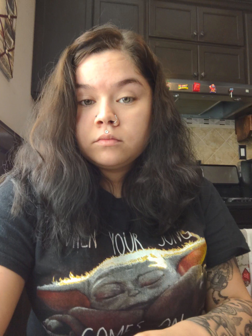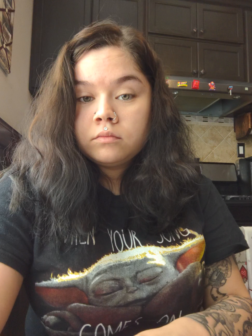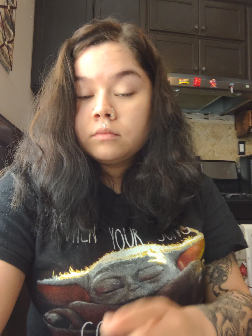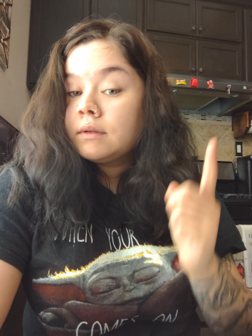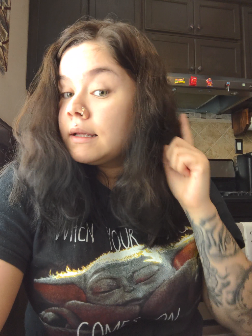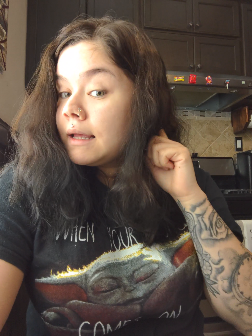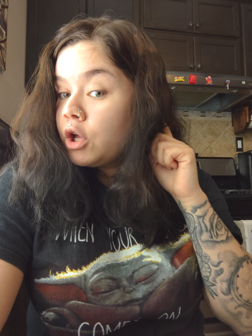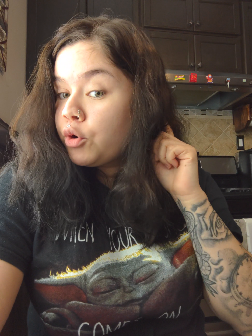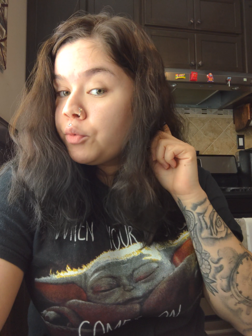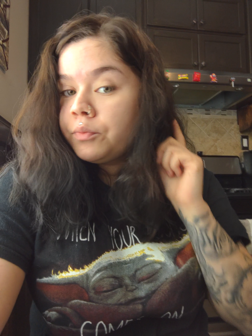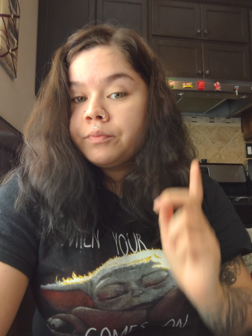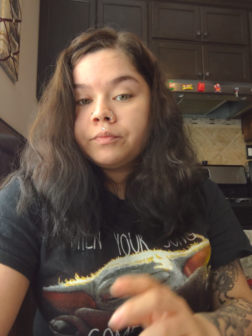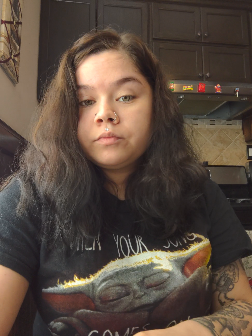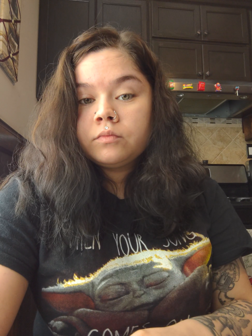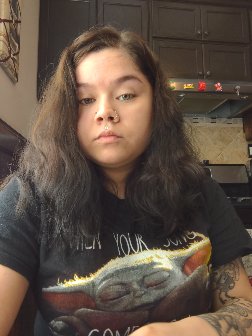ear